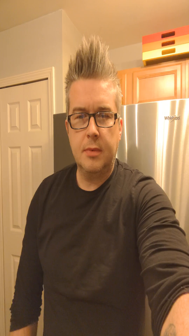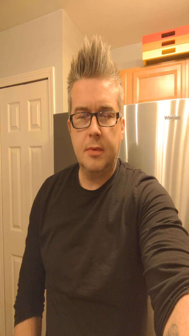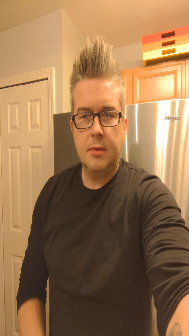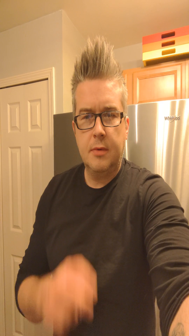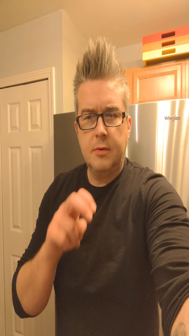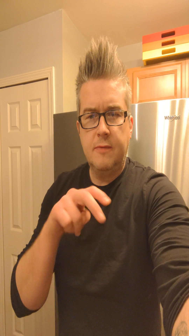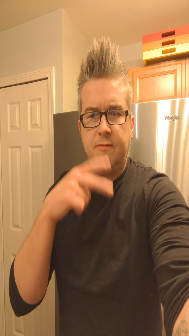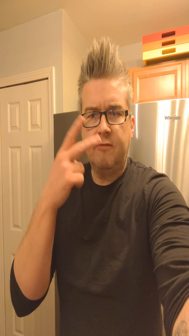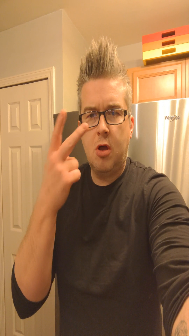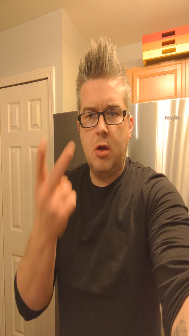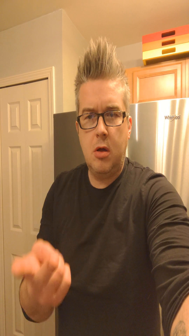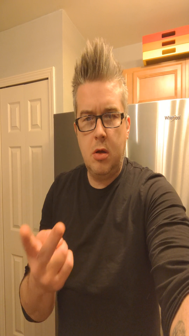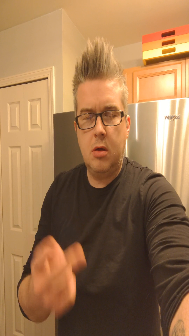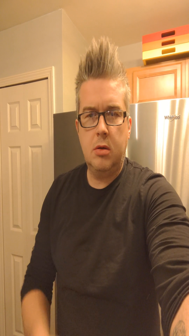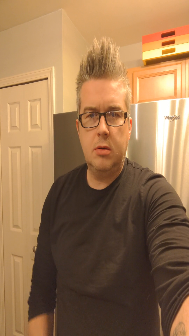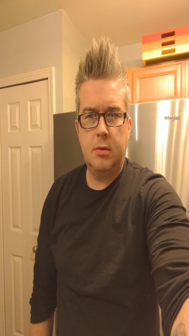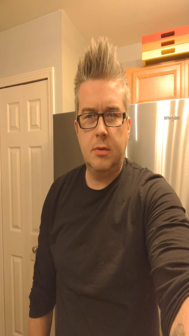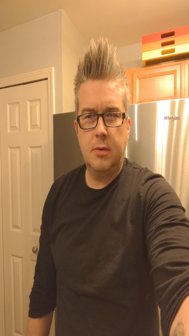fall